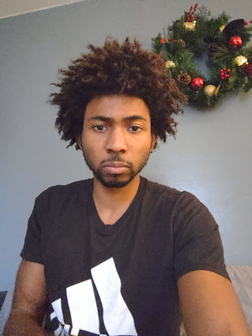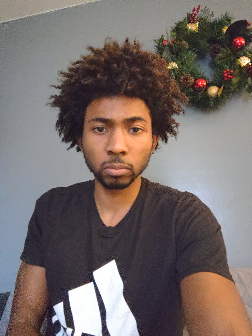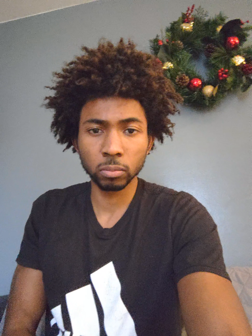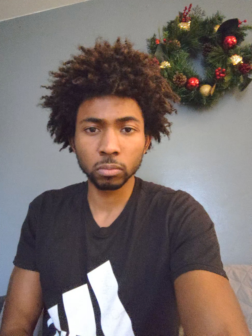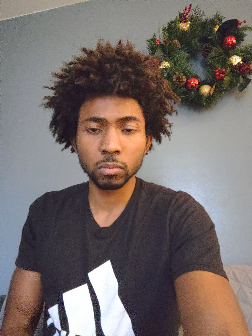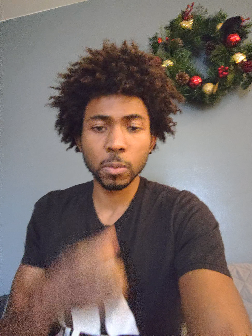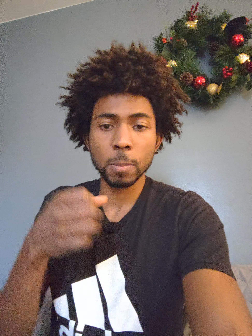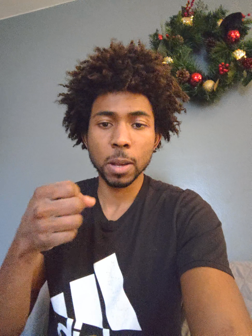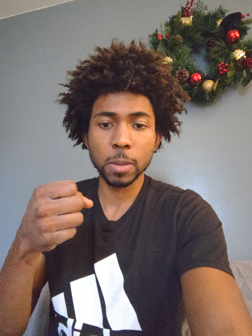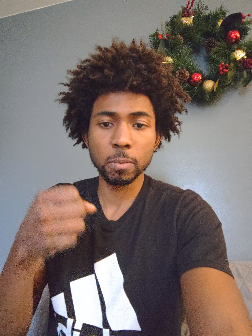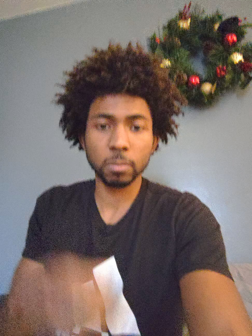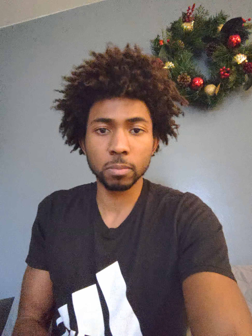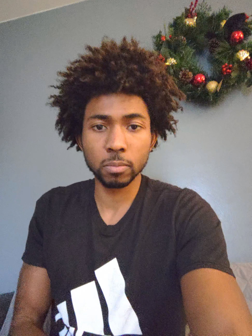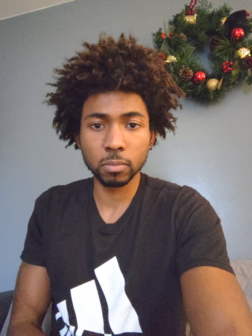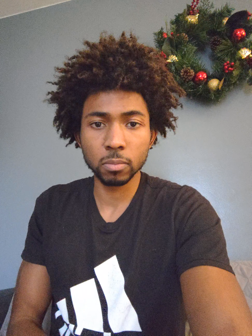milk